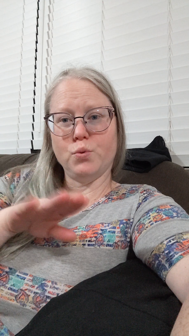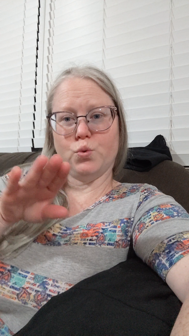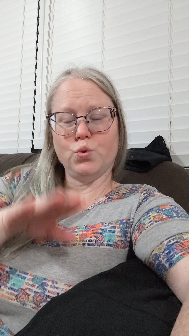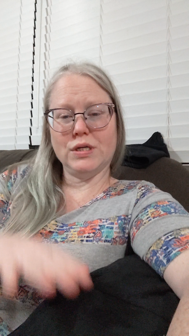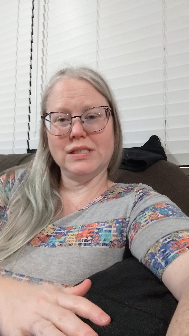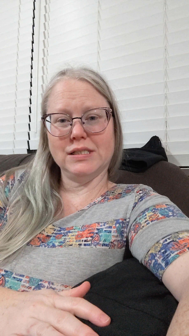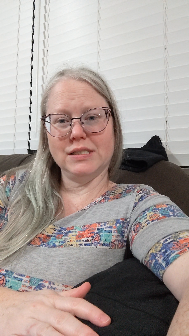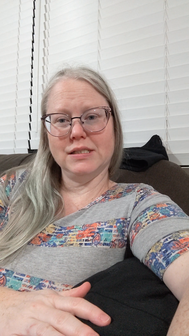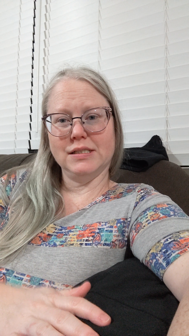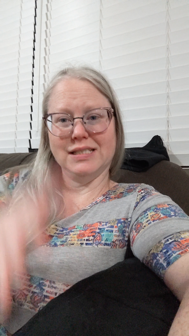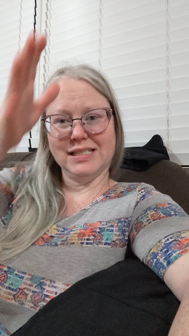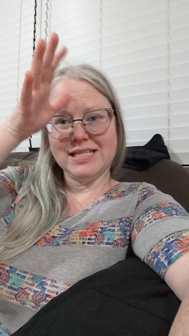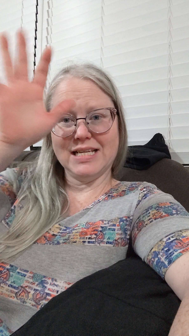deer